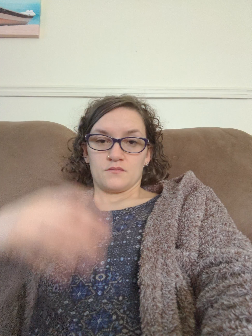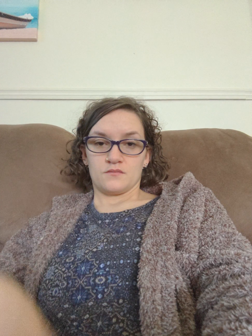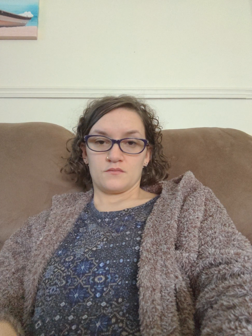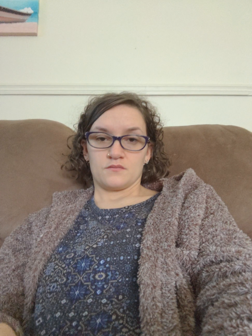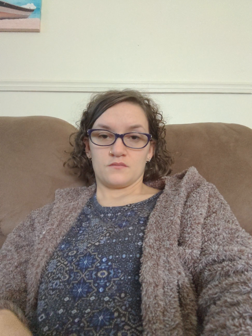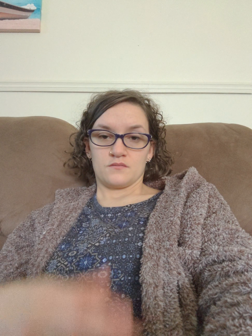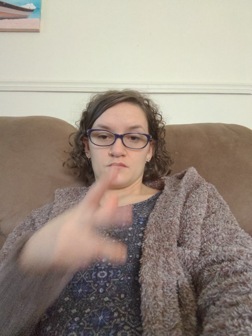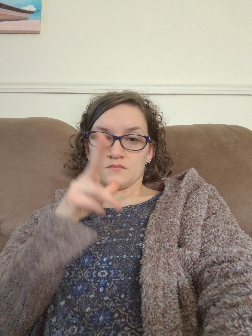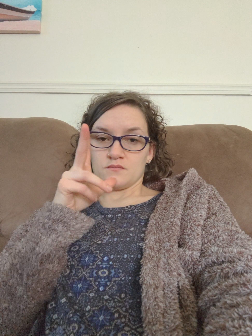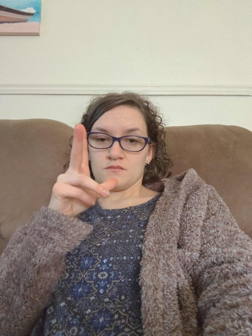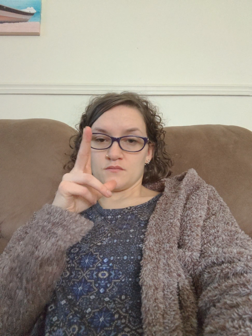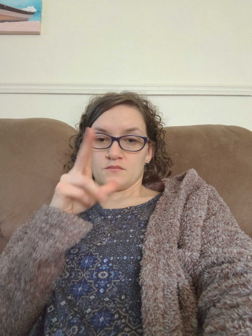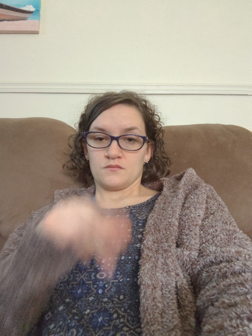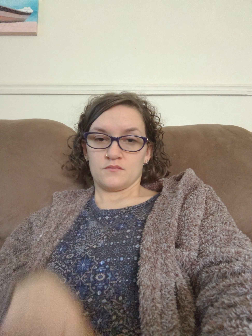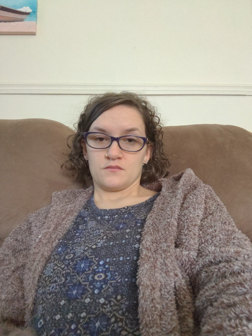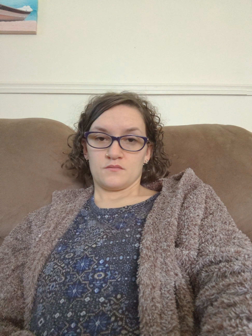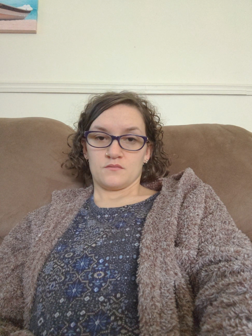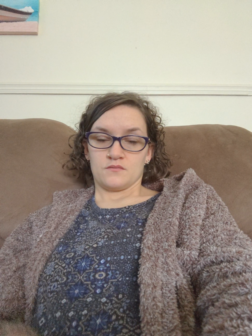hen